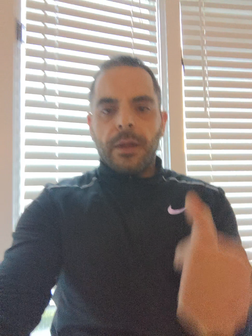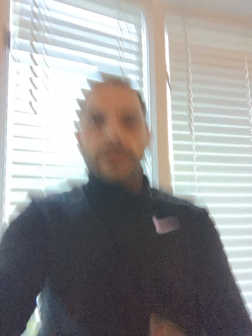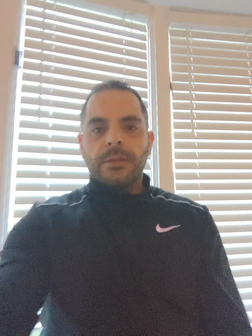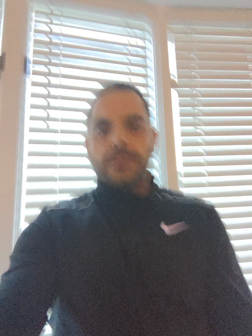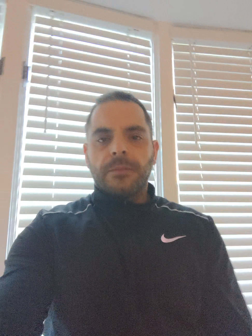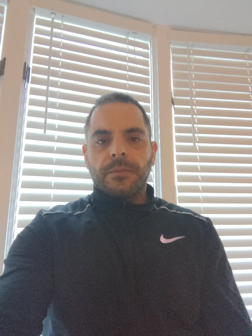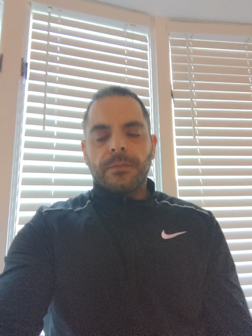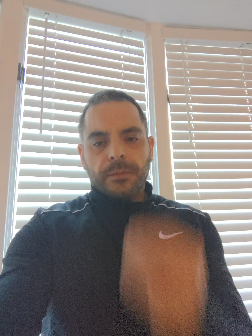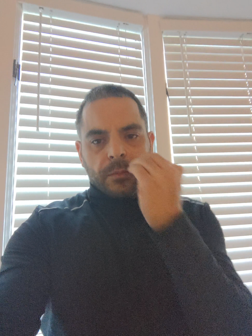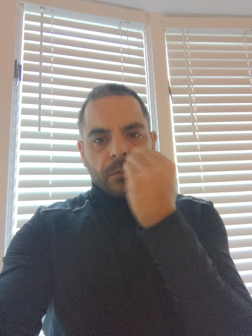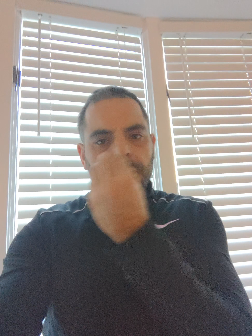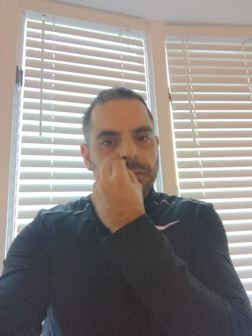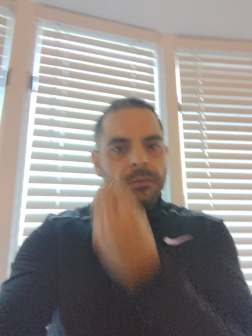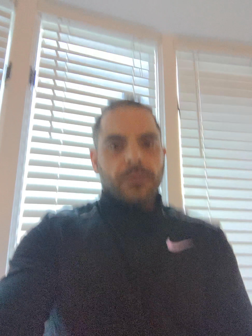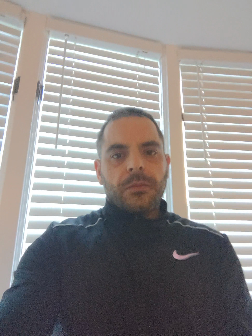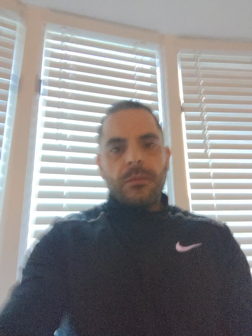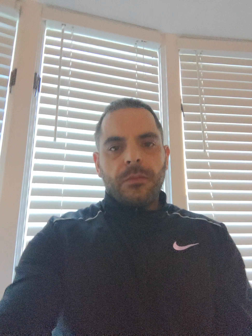flower